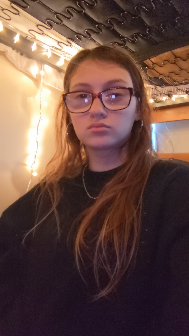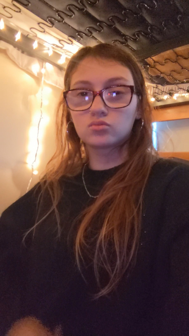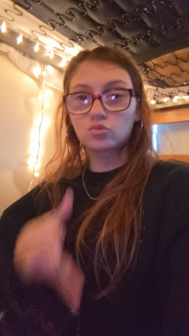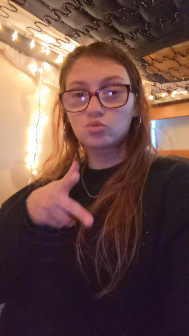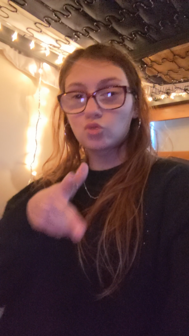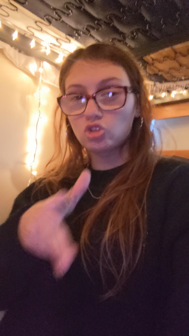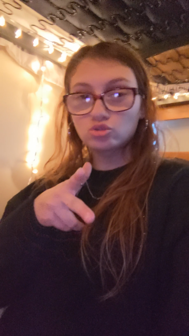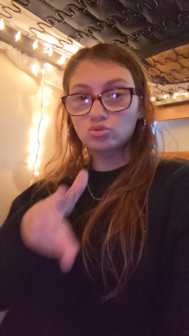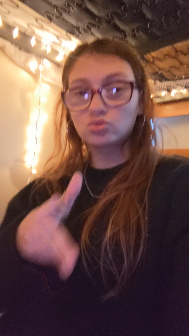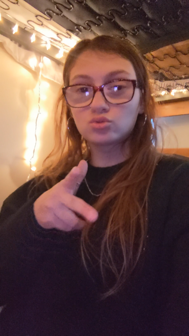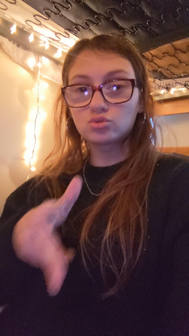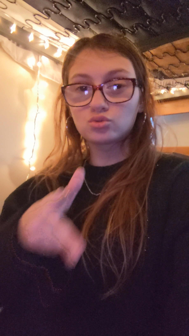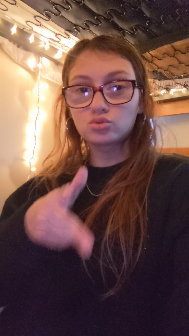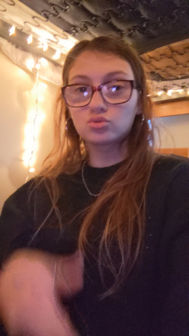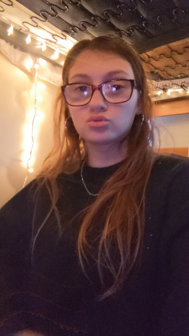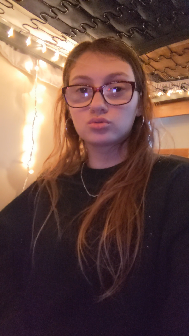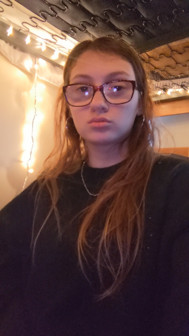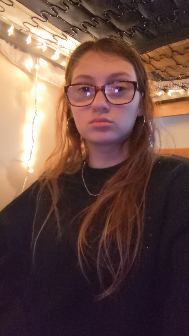garage